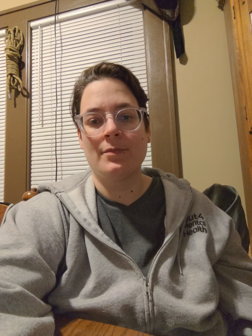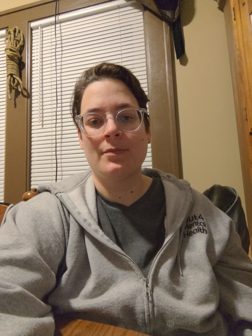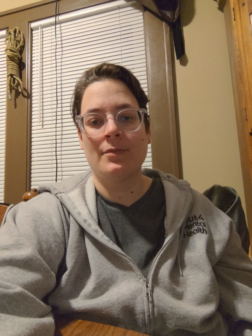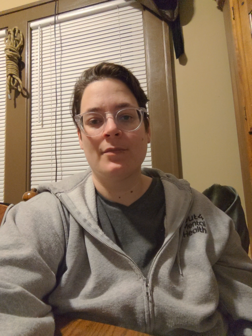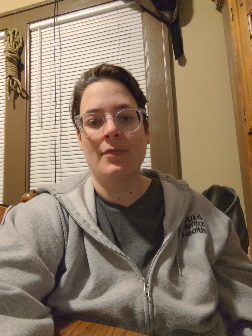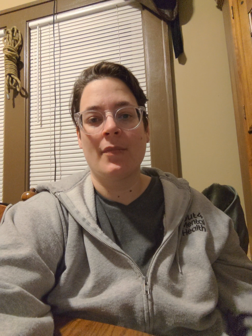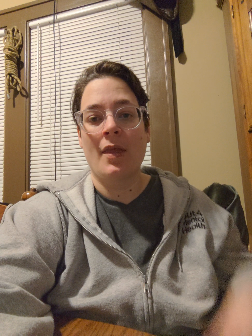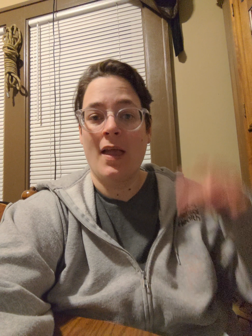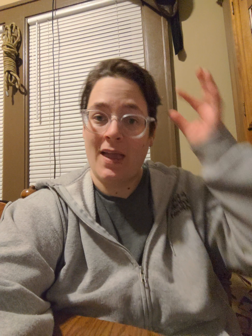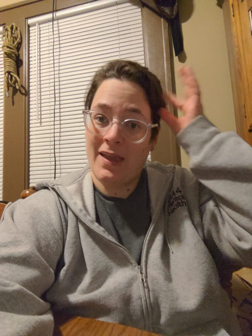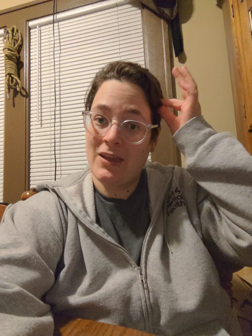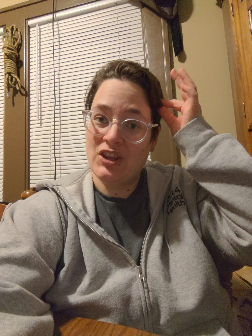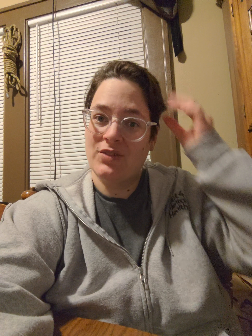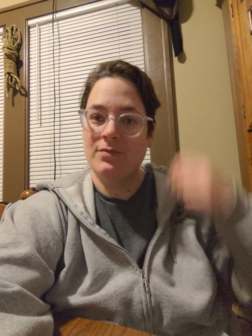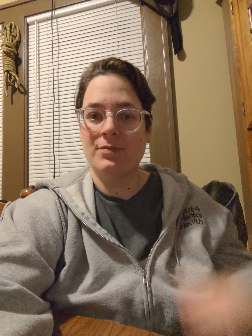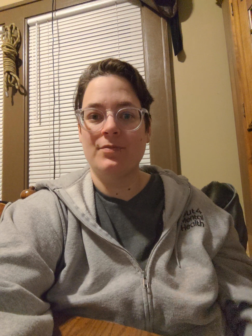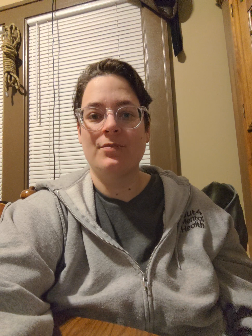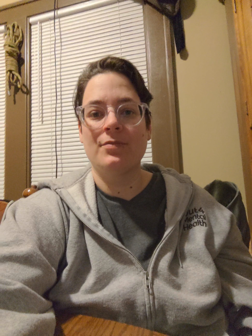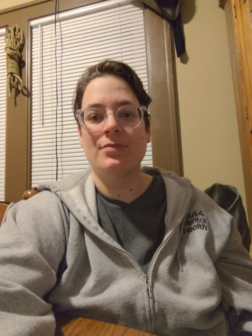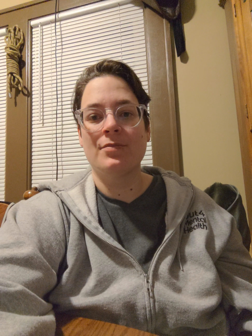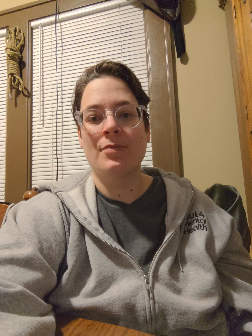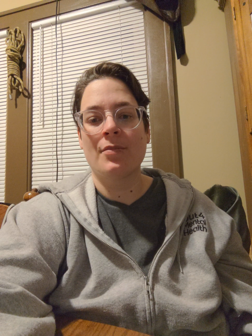hair